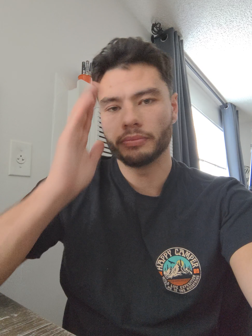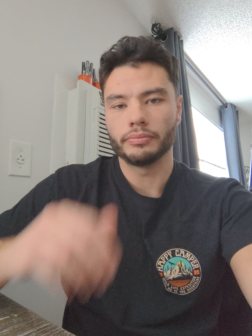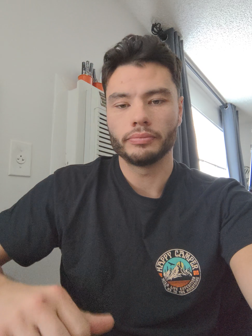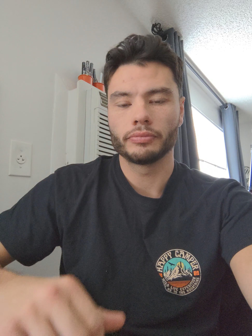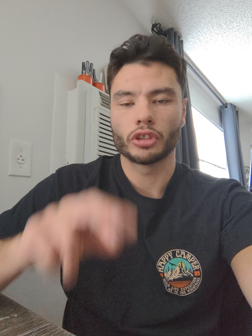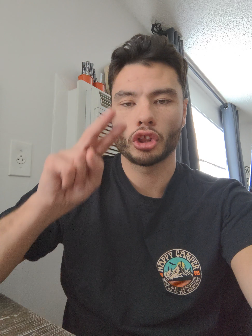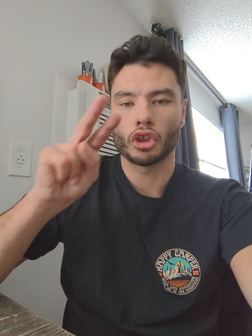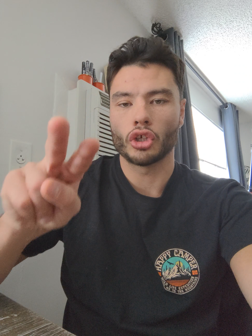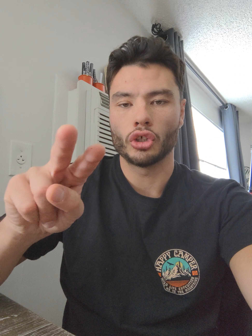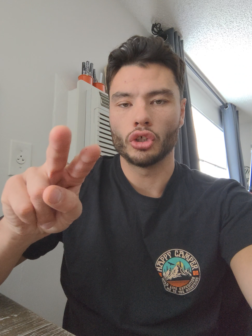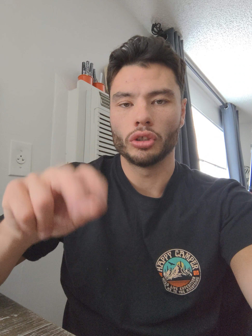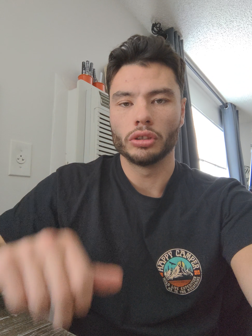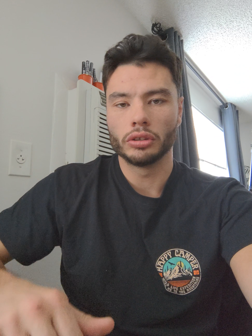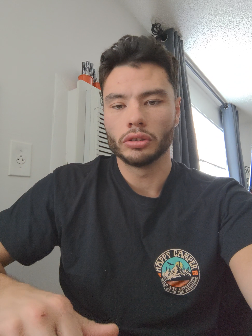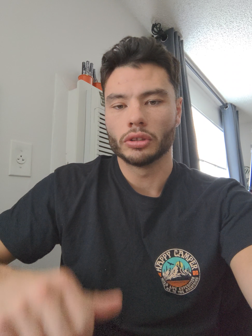look